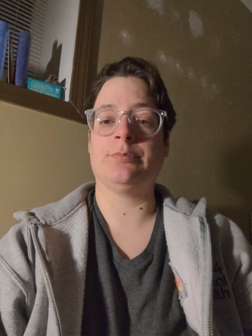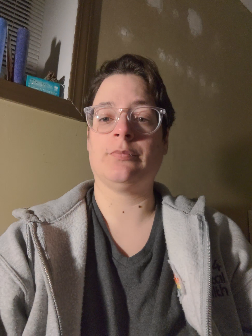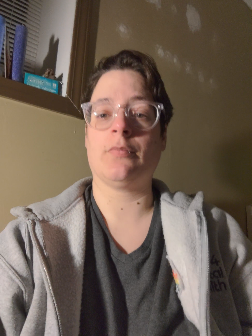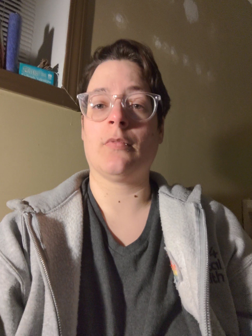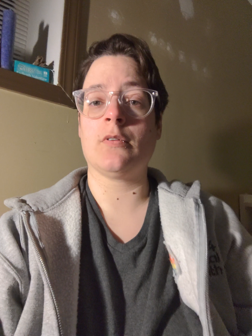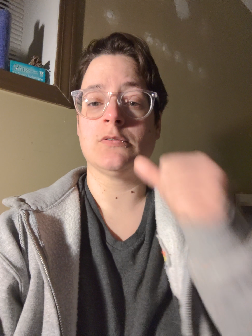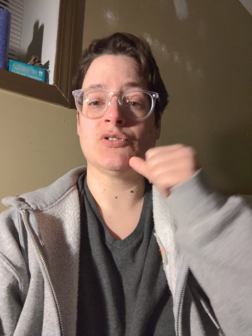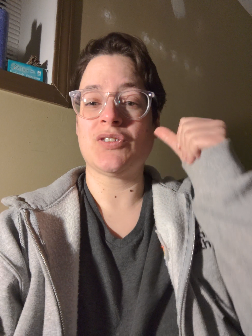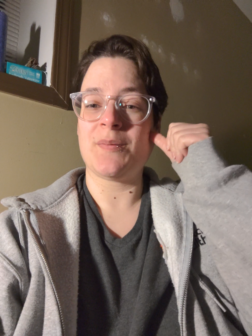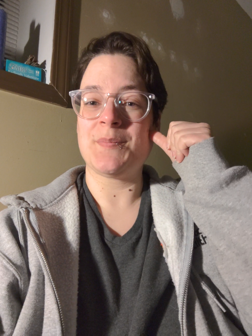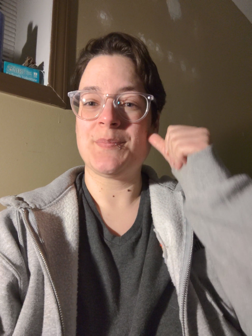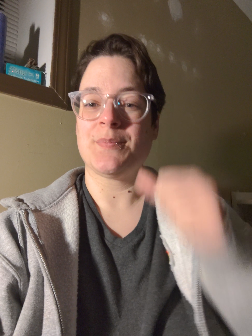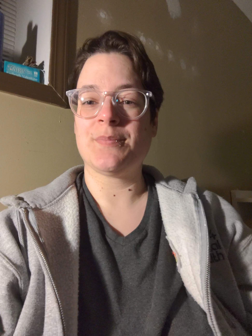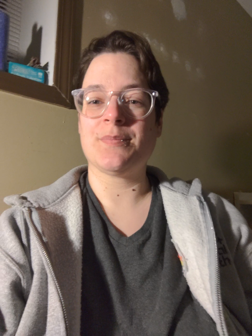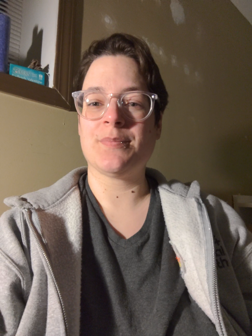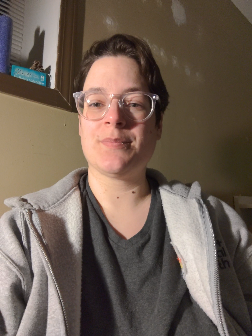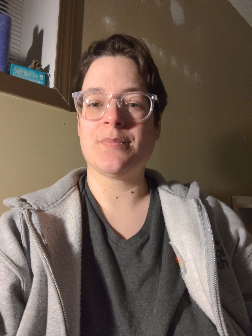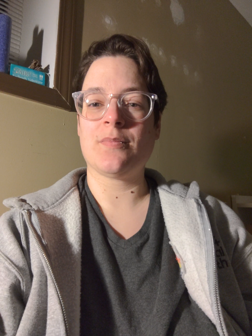yesterday